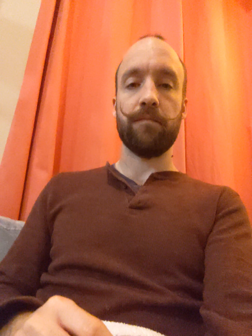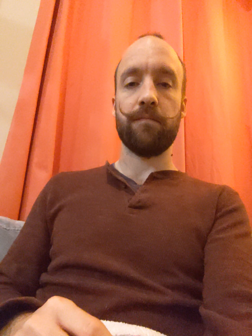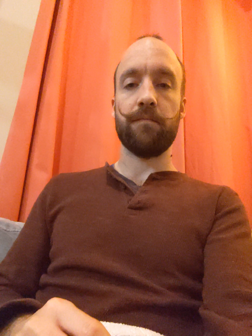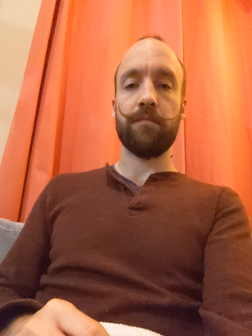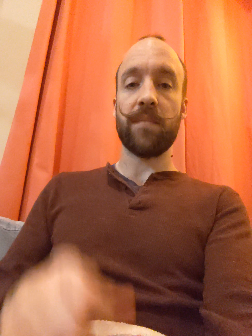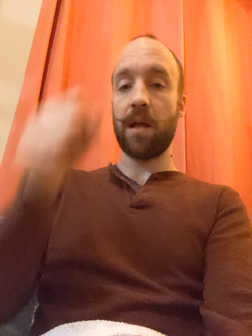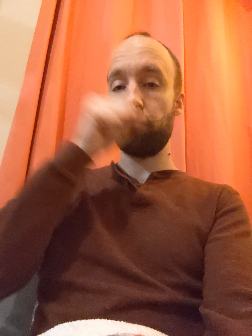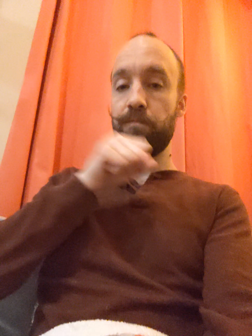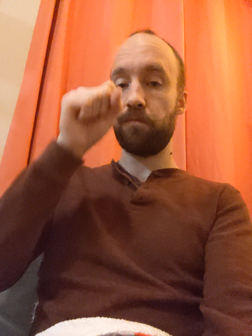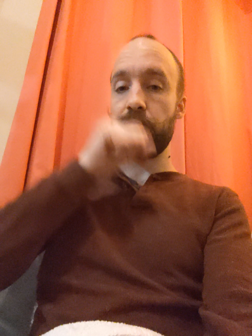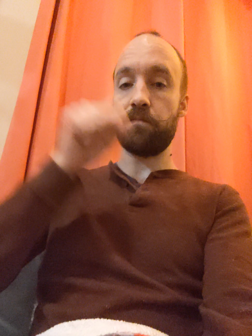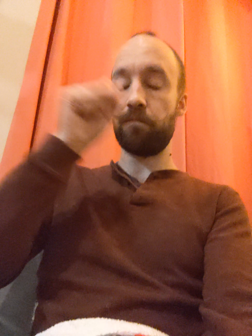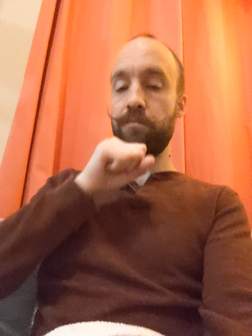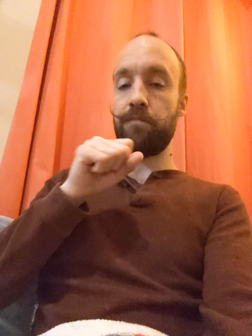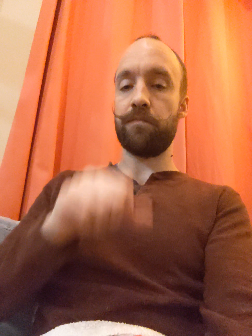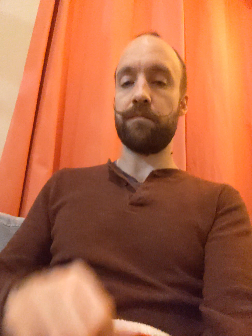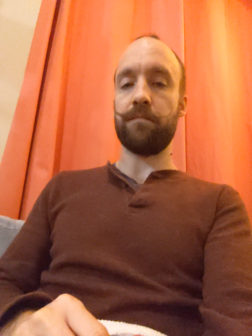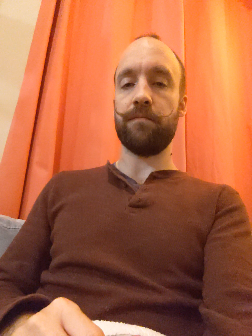ice cream